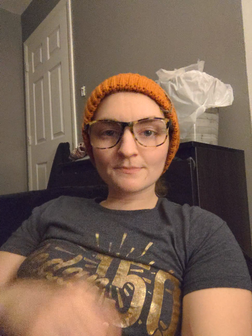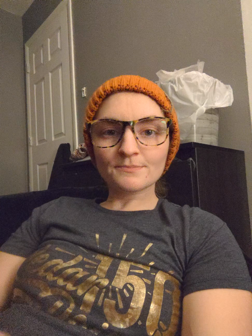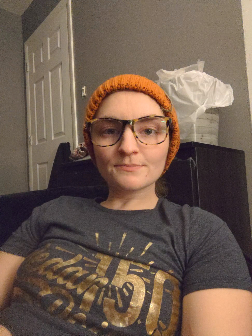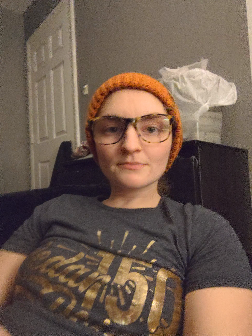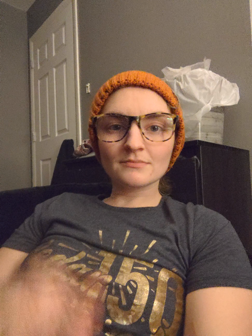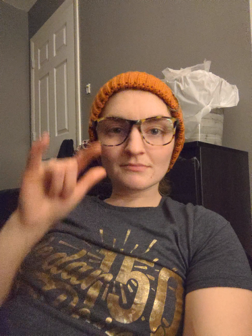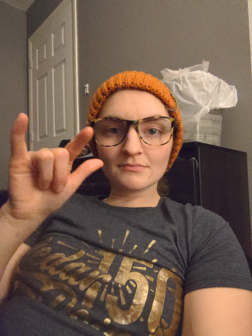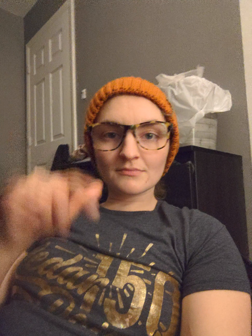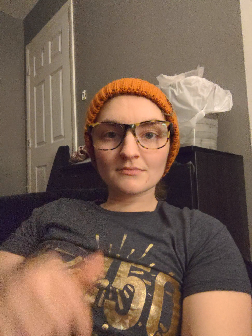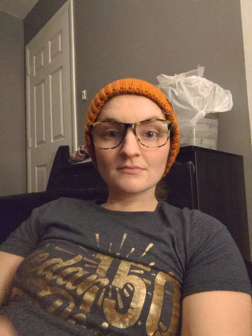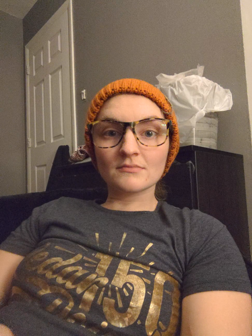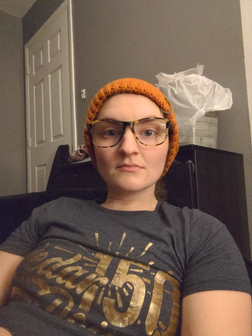airplane